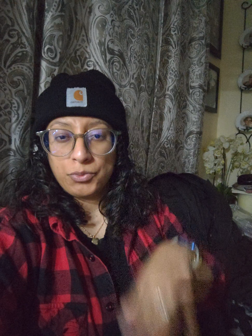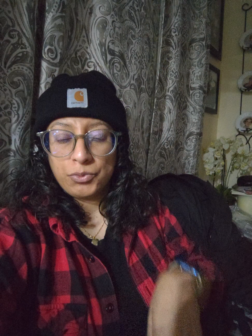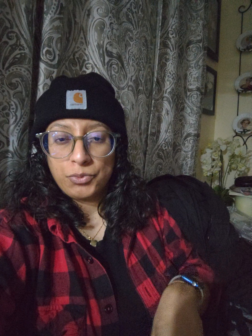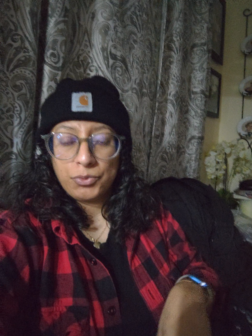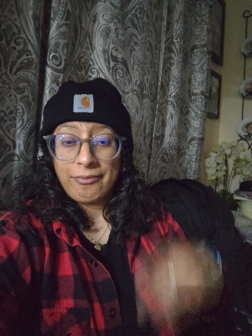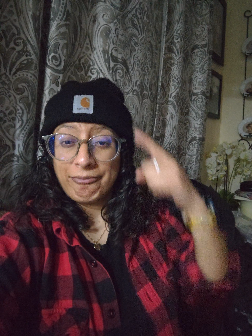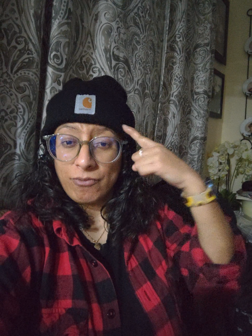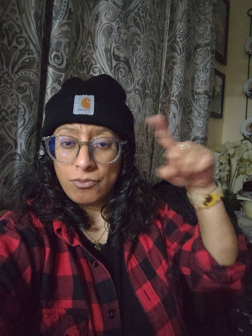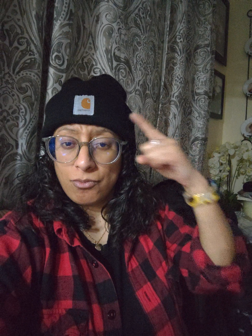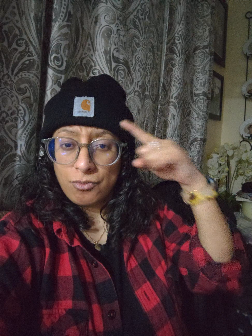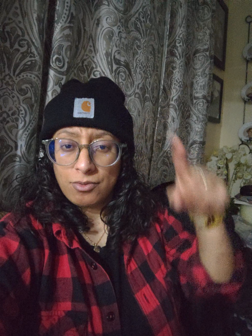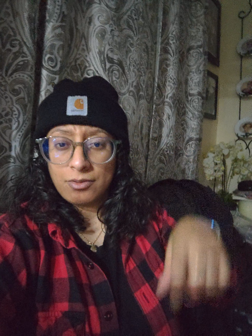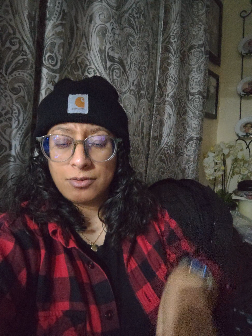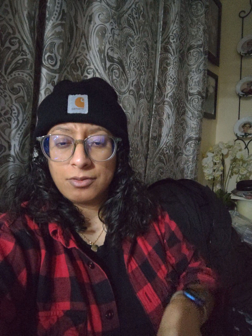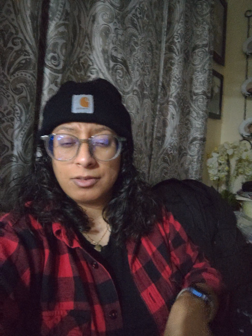for